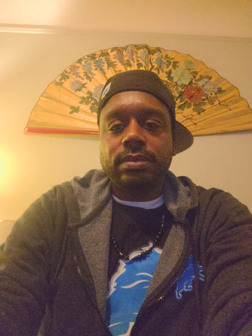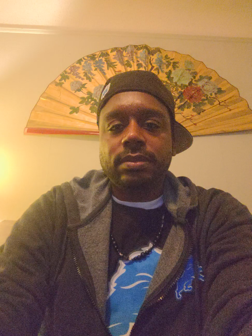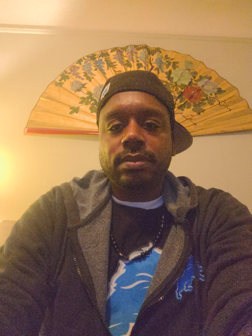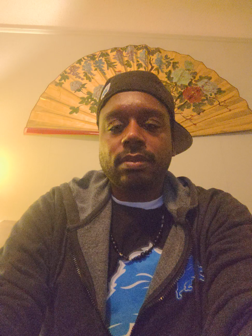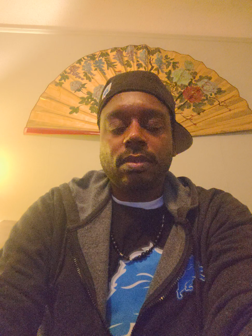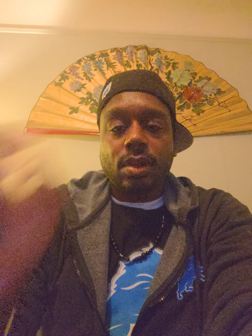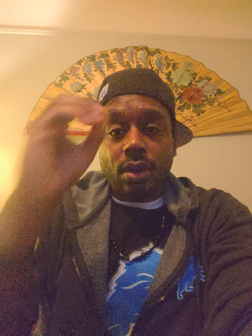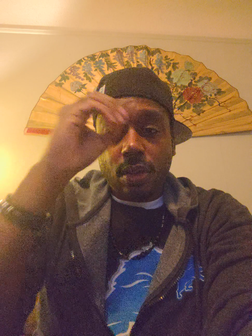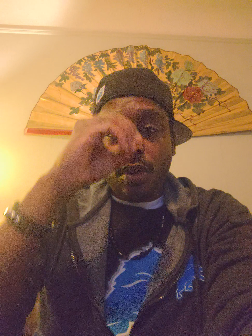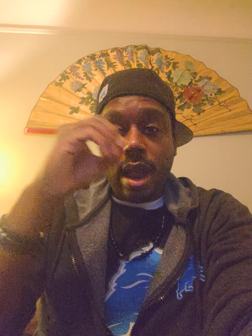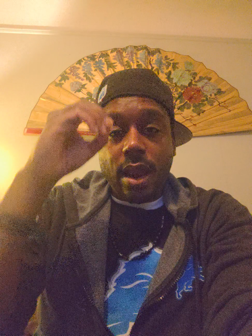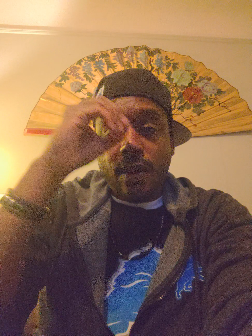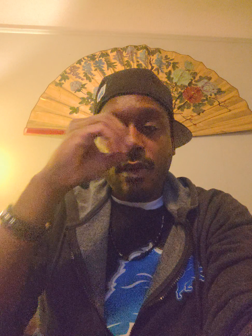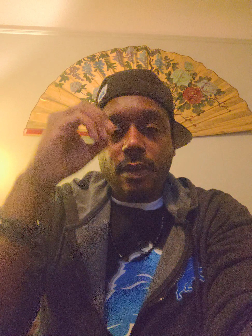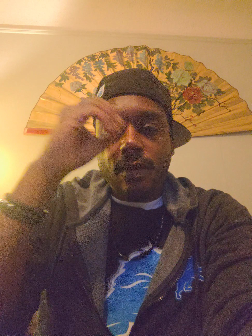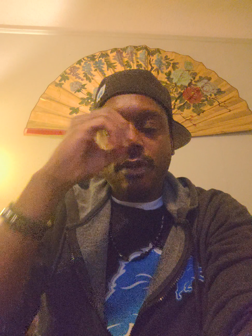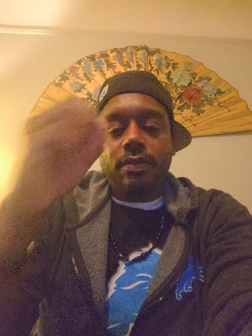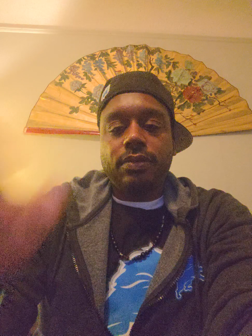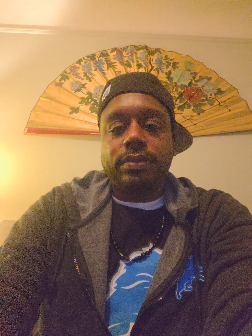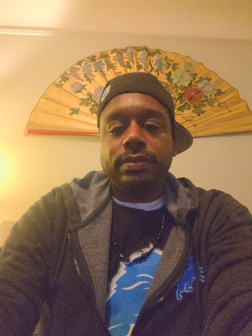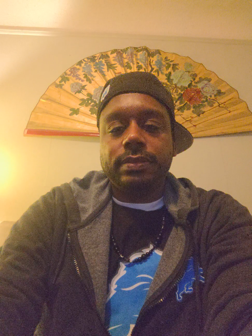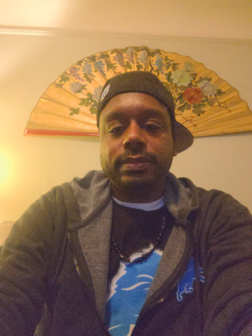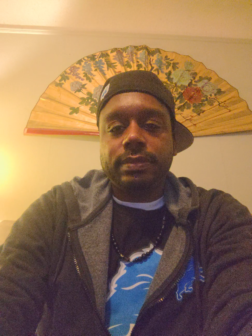owl